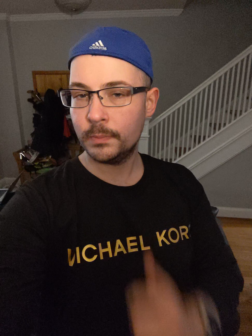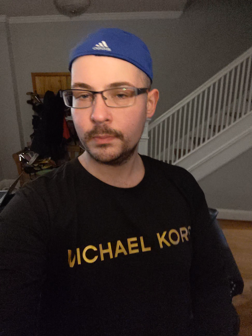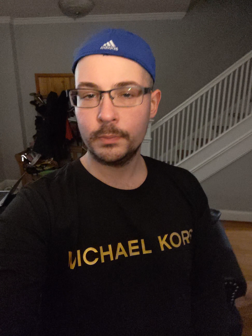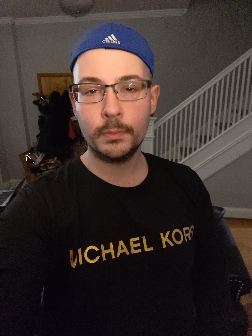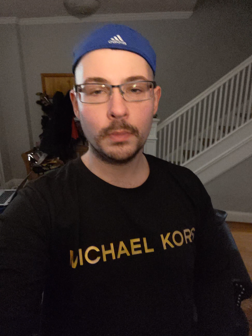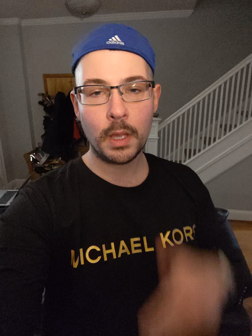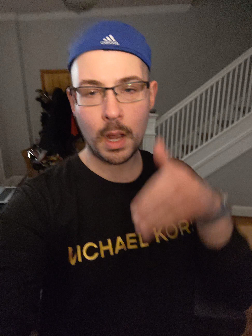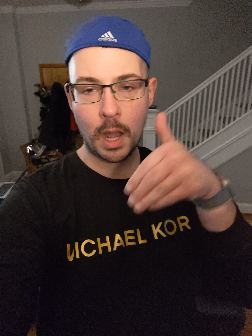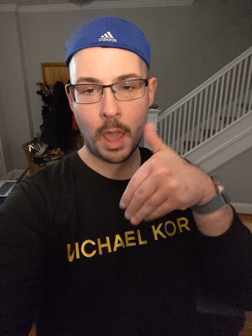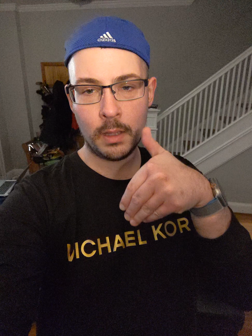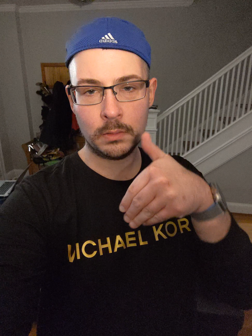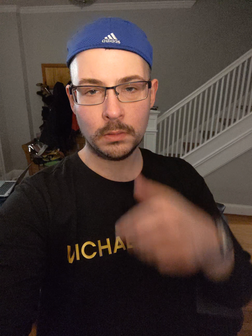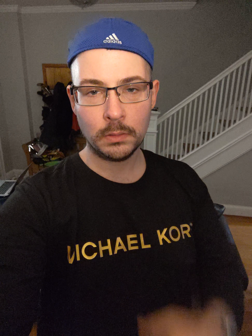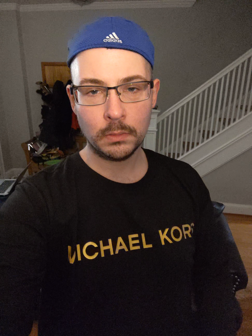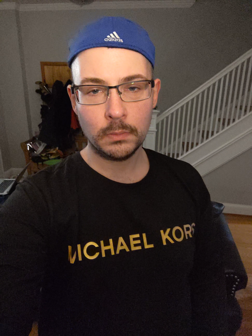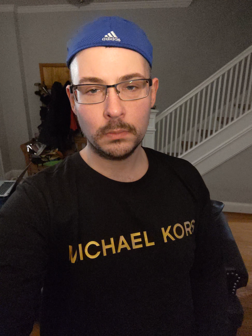night